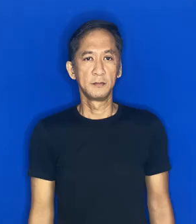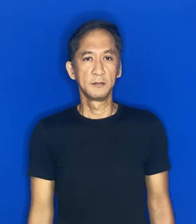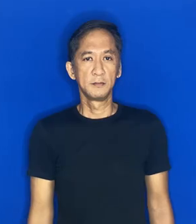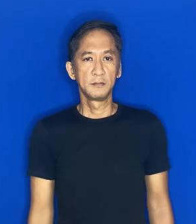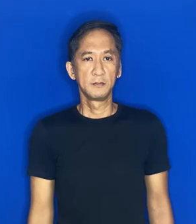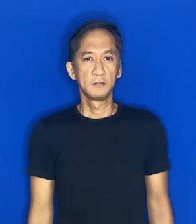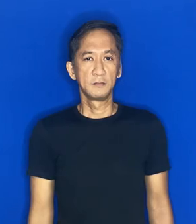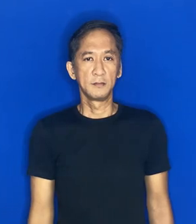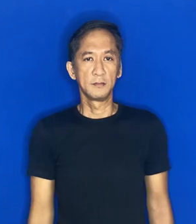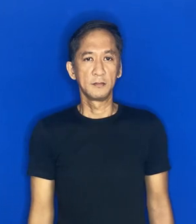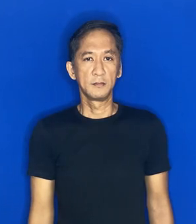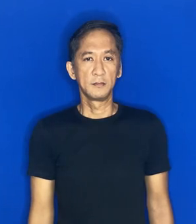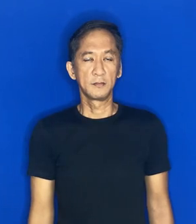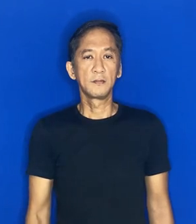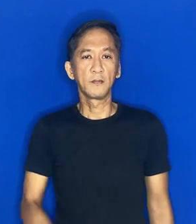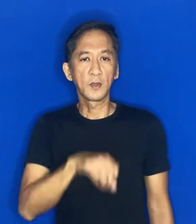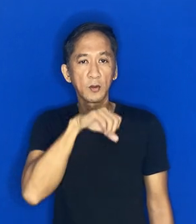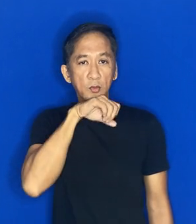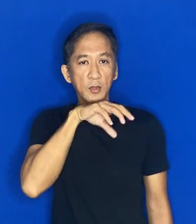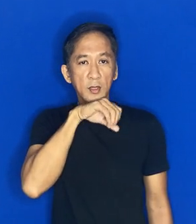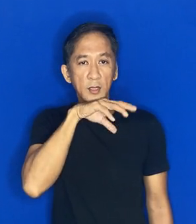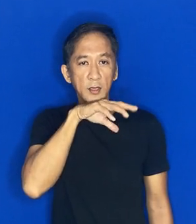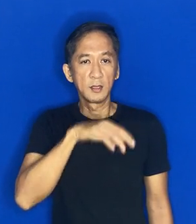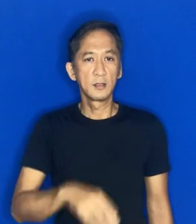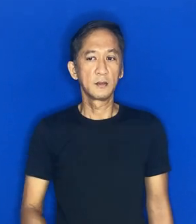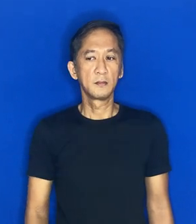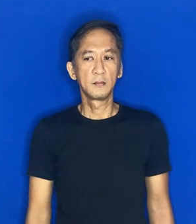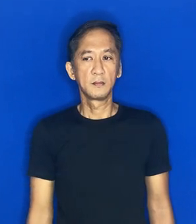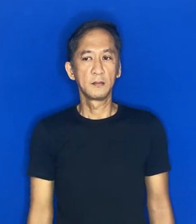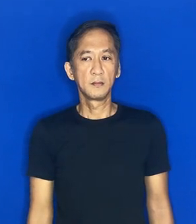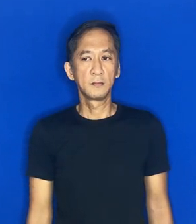grandmother